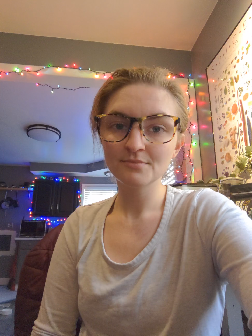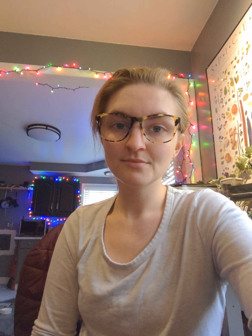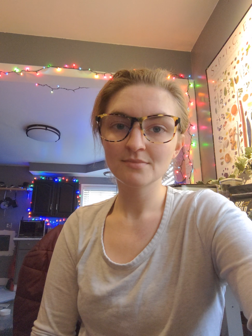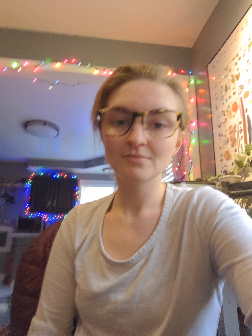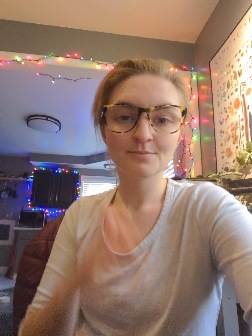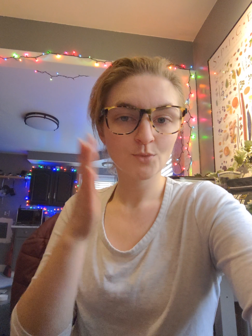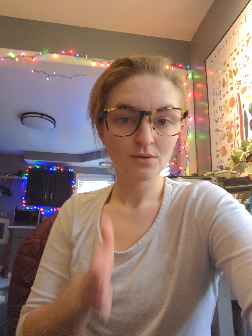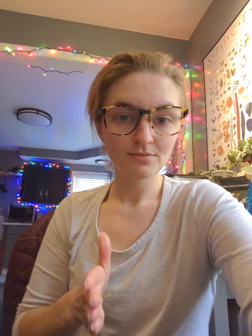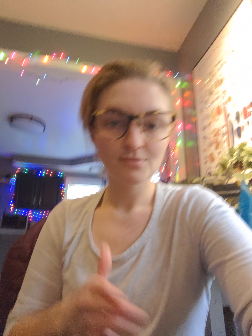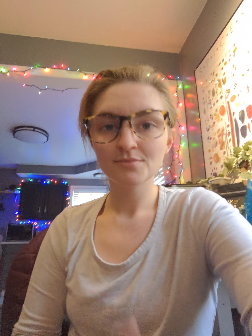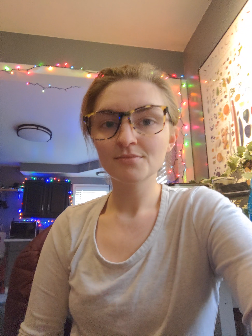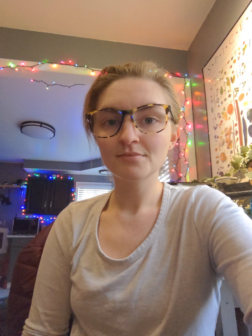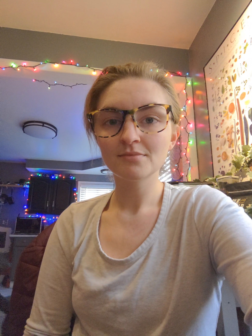person